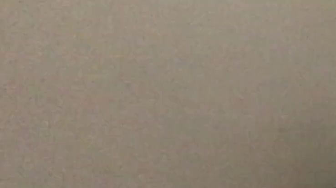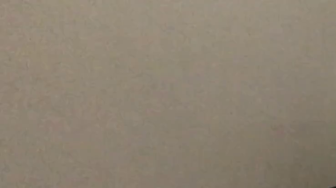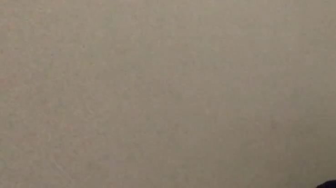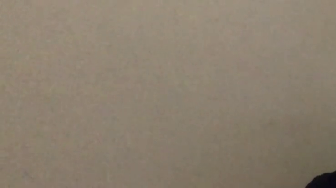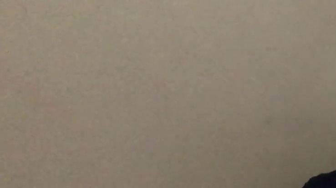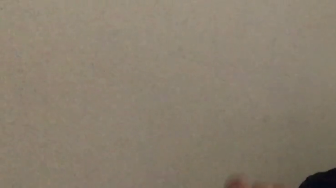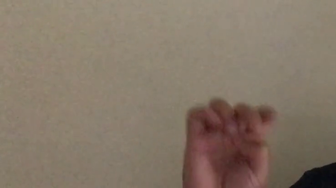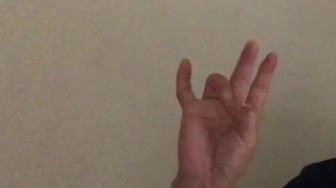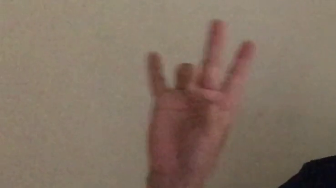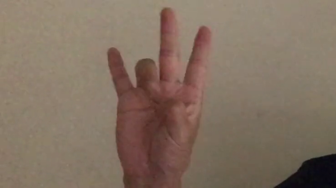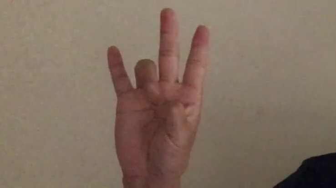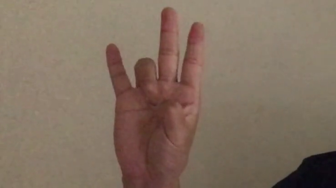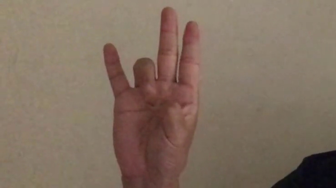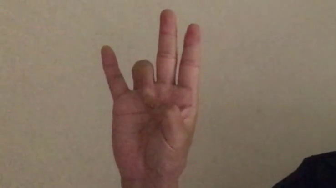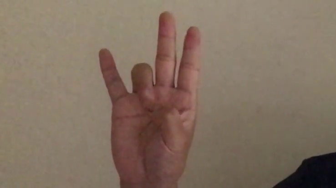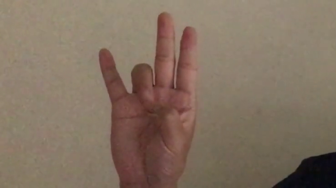श